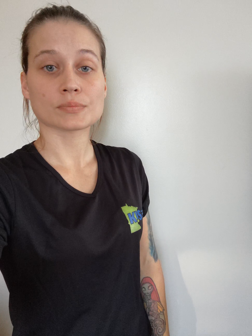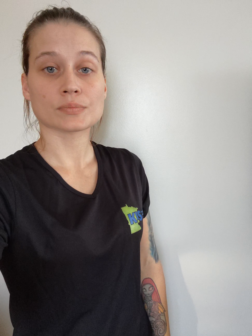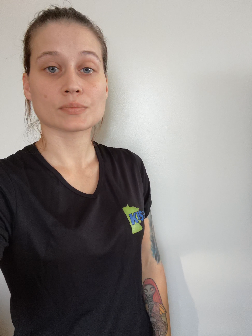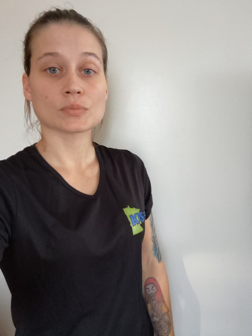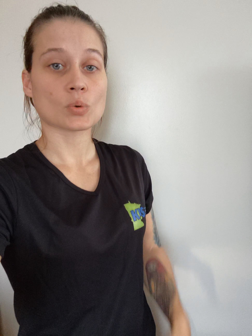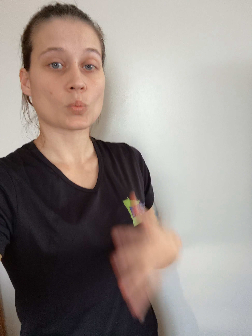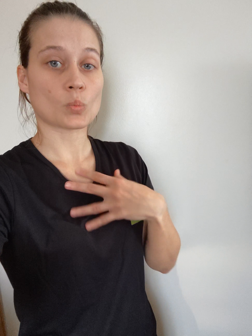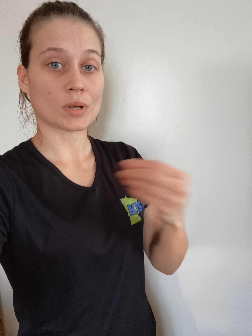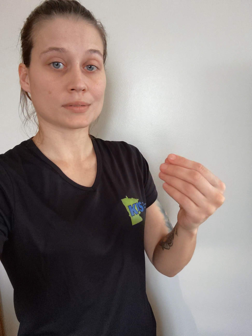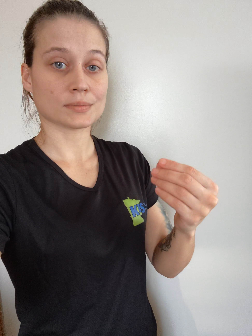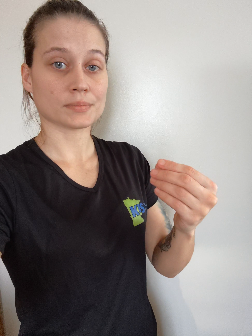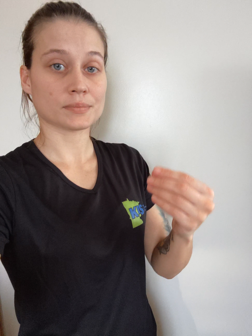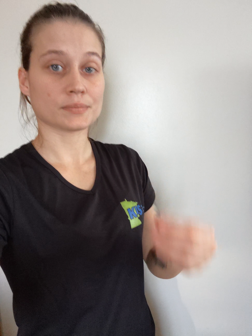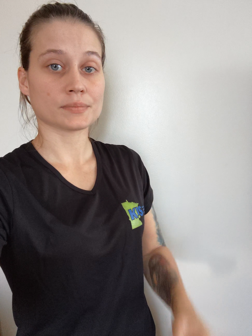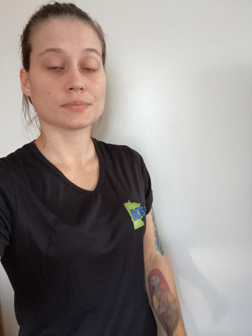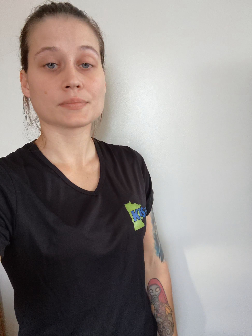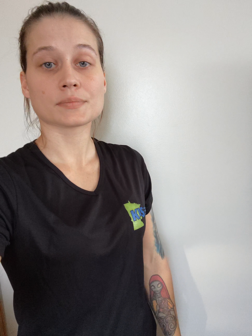white